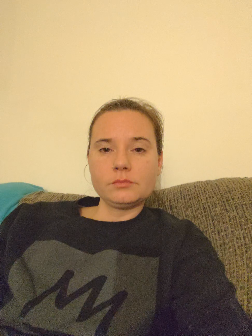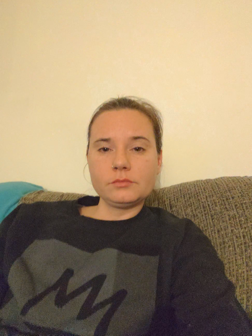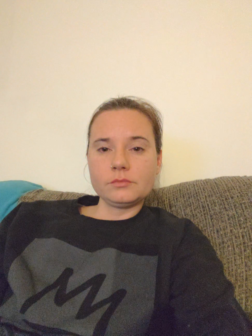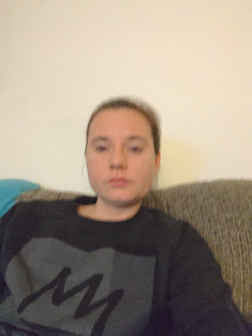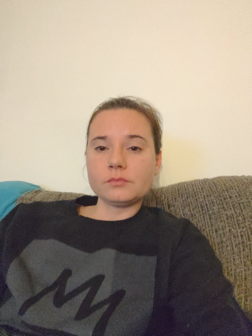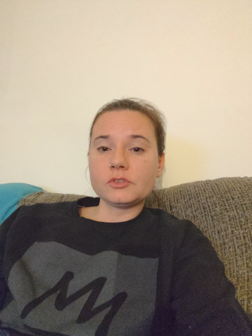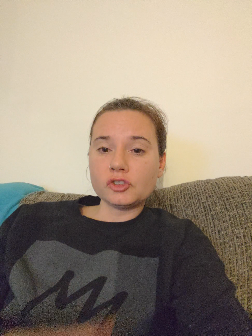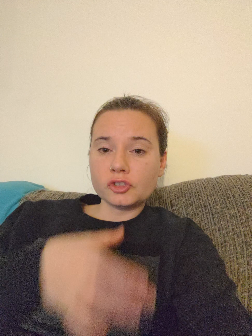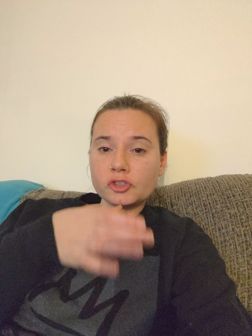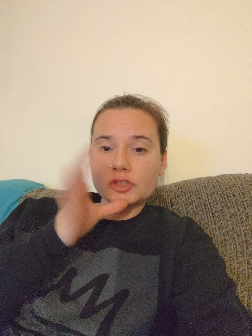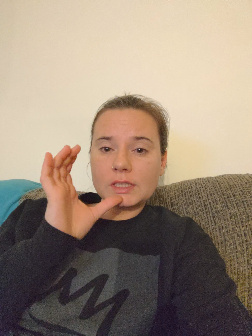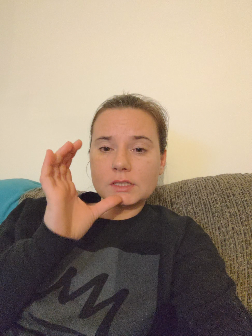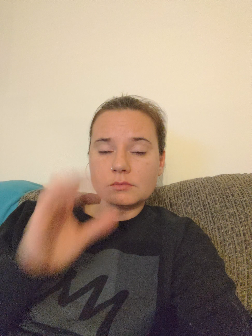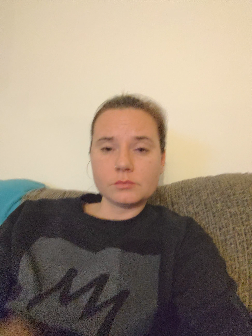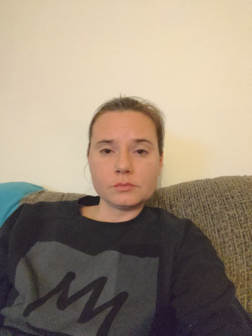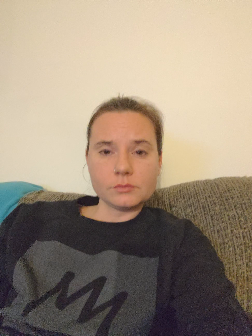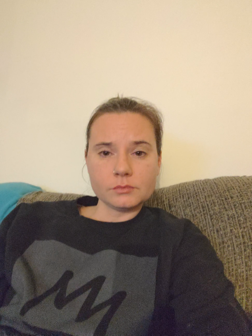drink